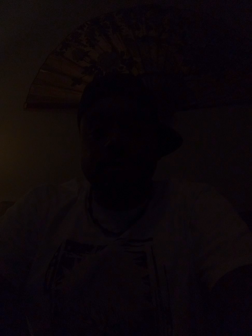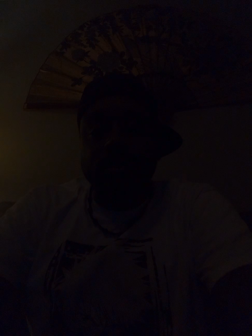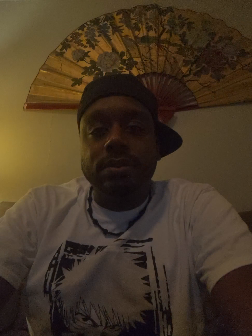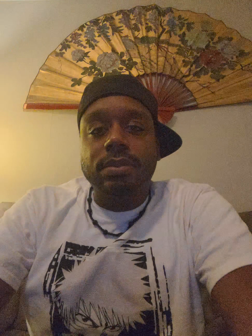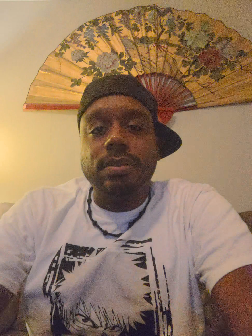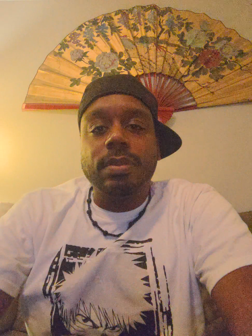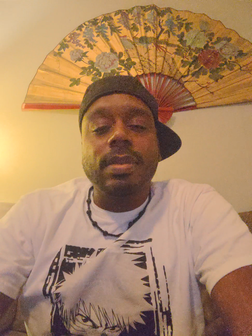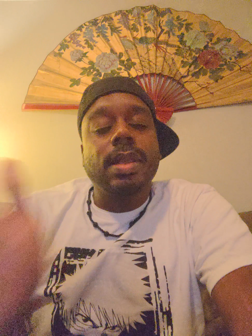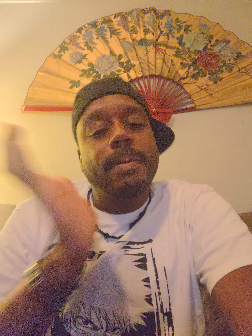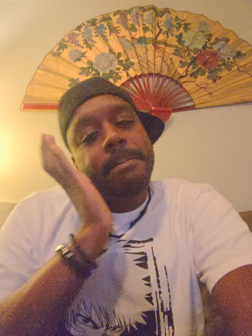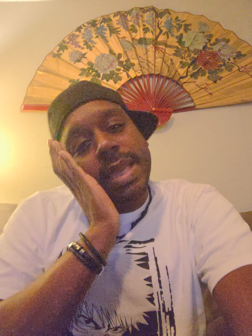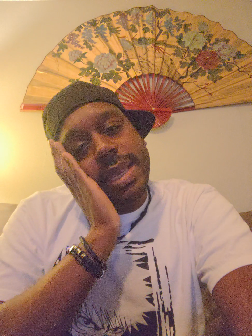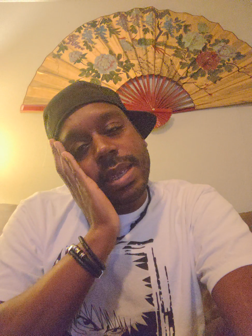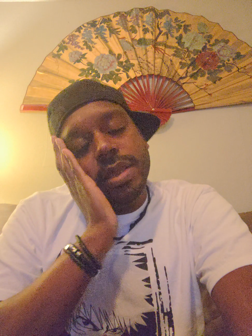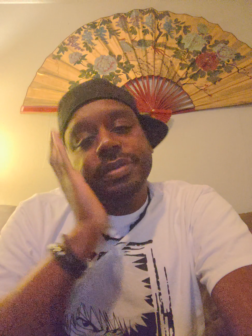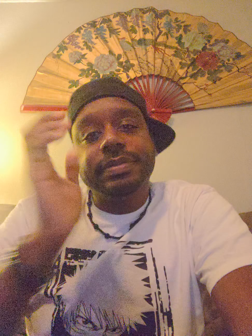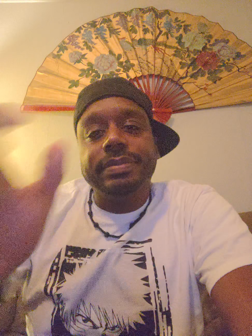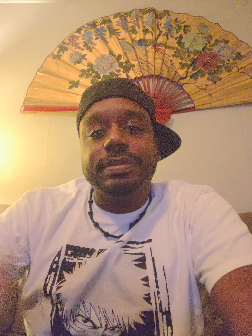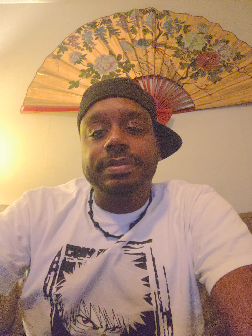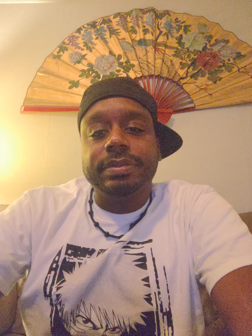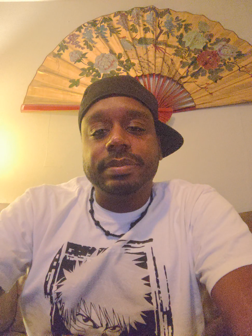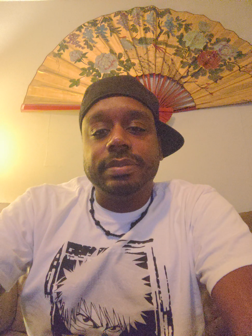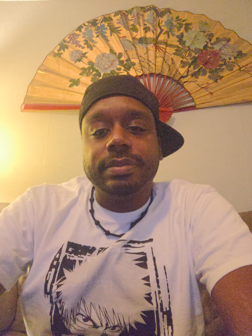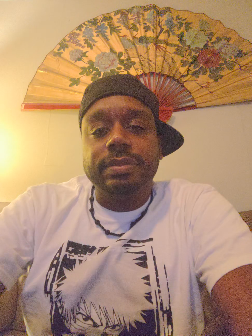bed